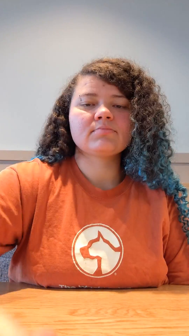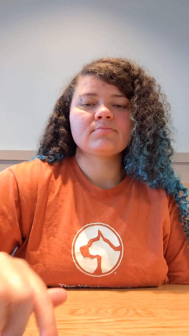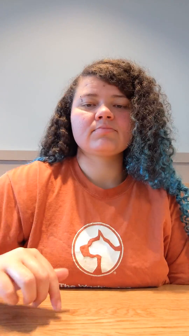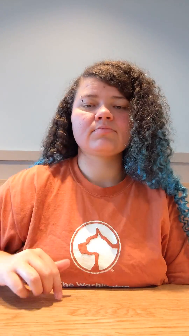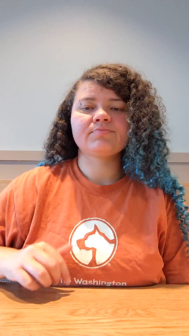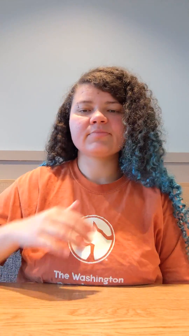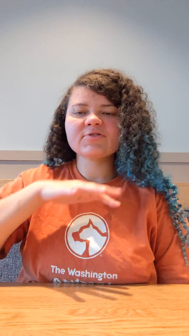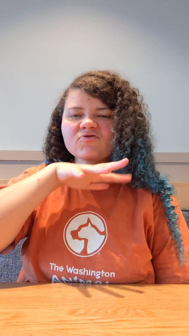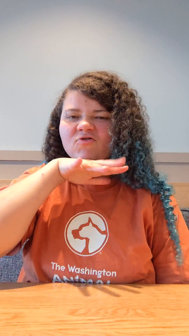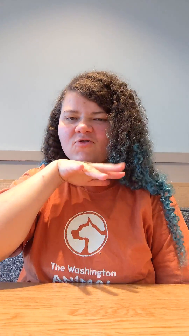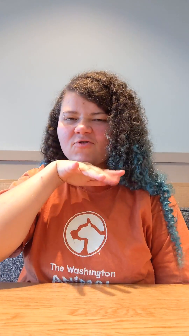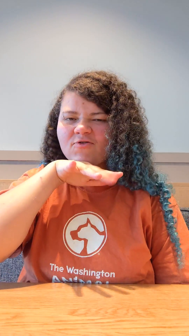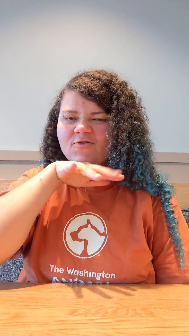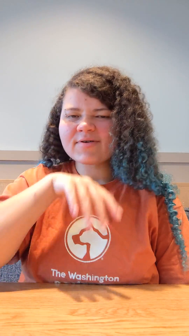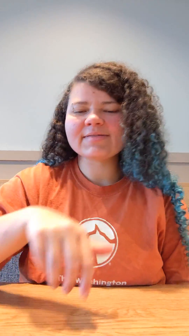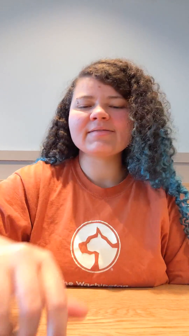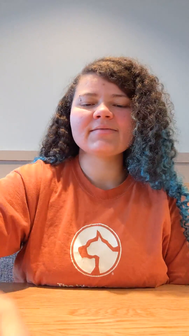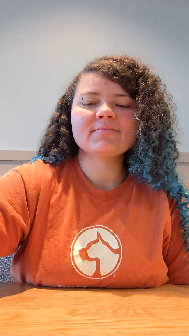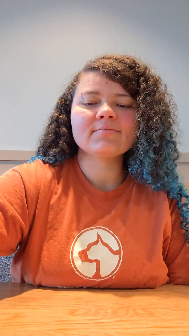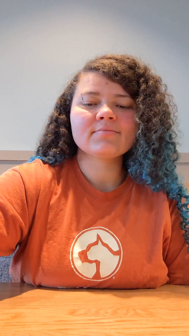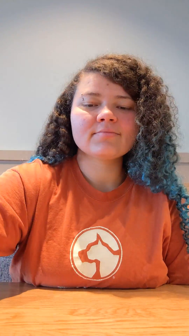naughty